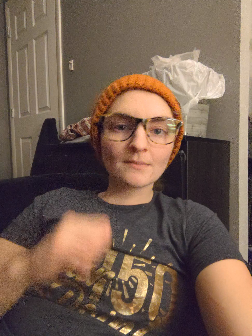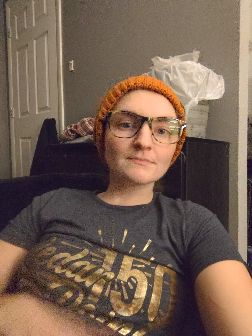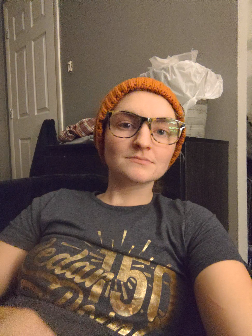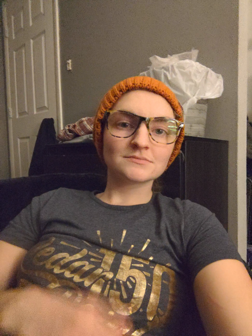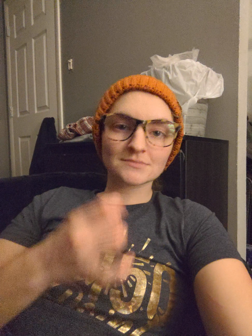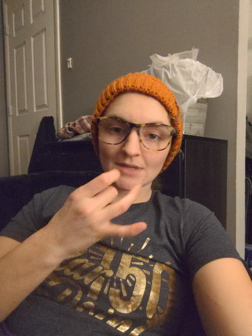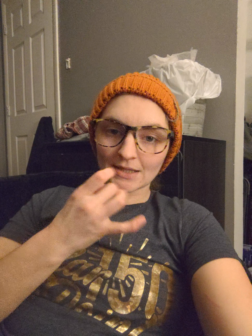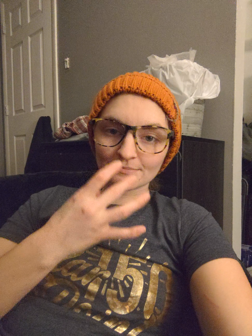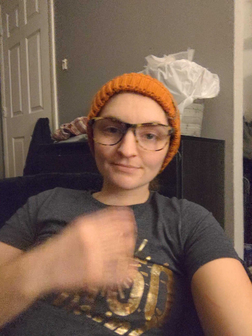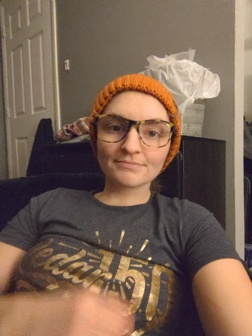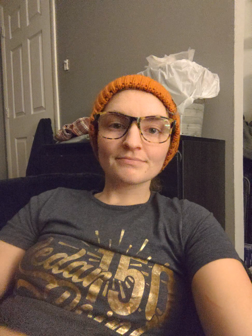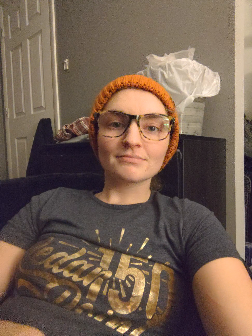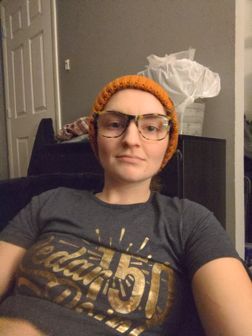snack